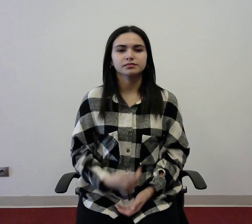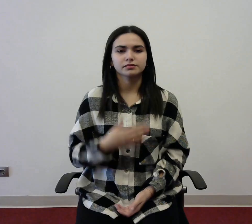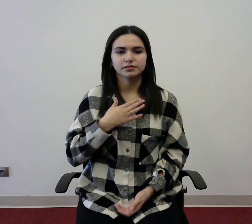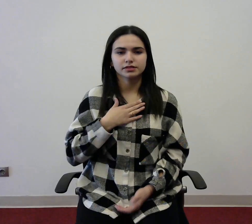mən